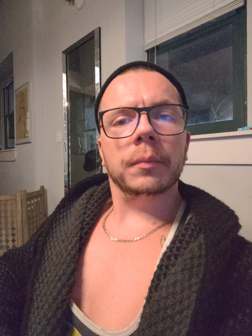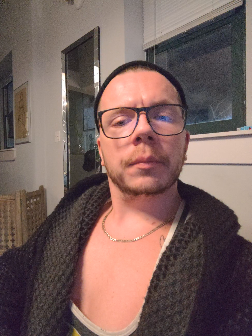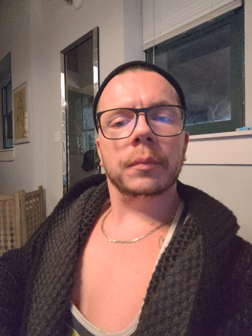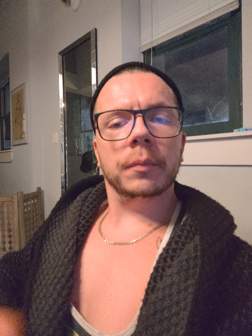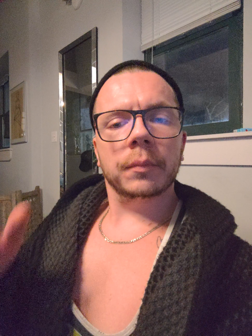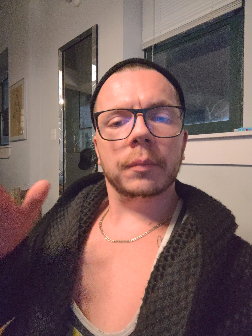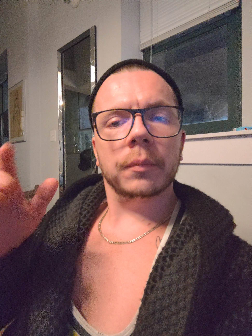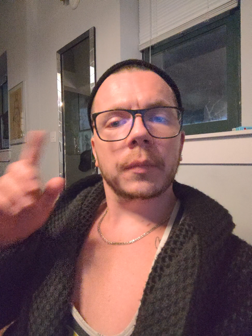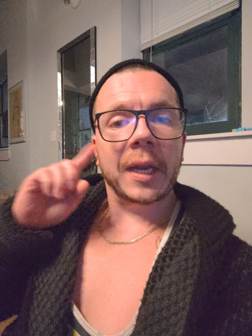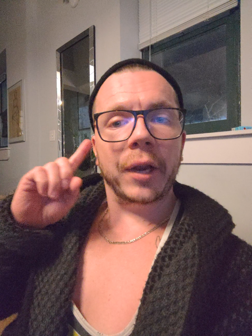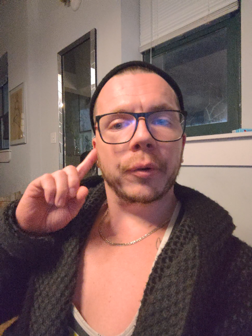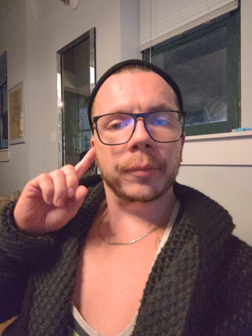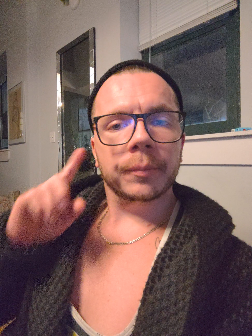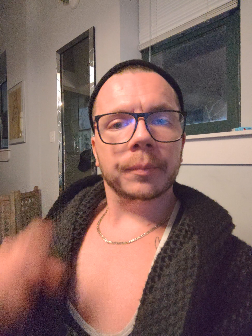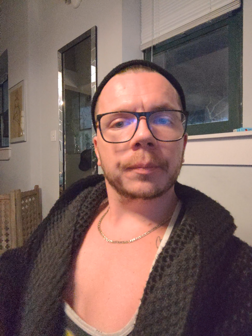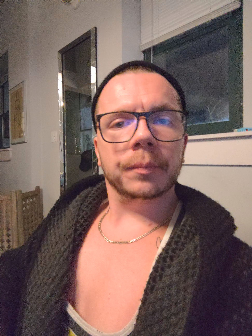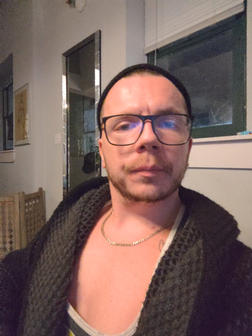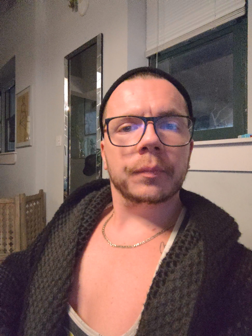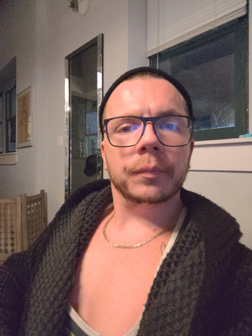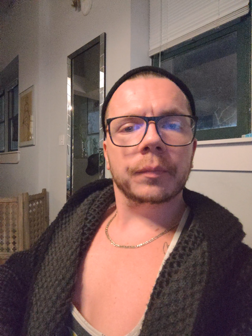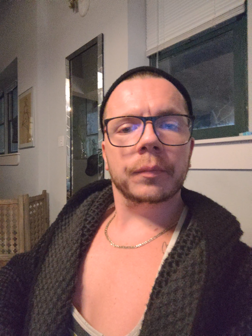ear